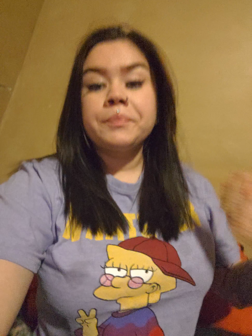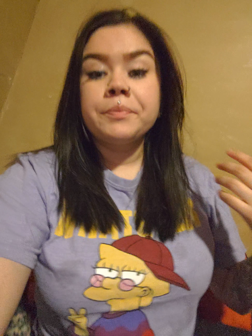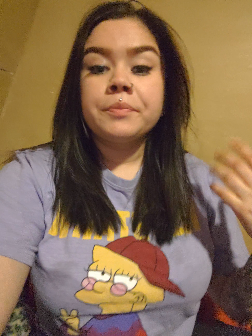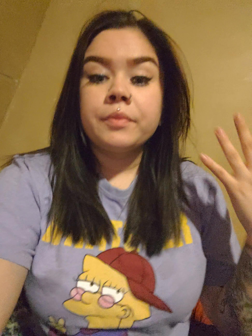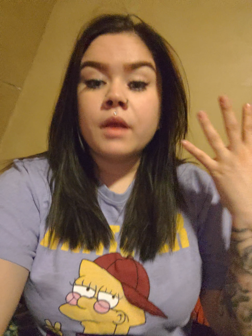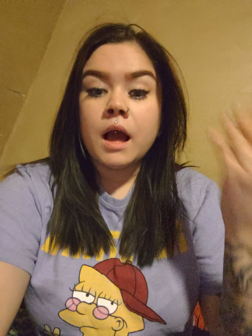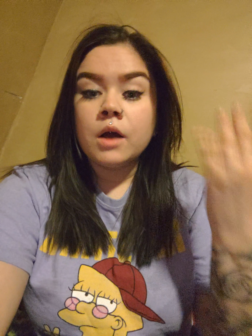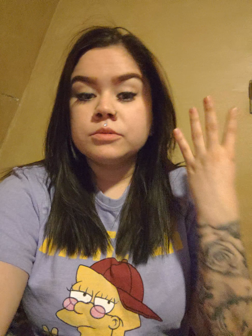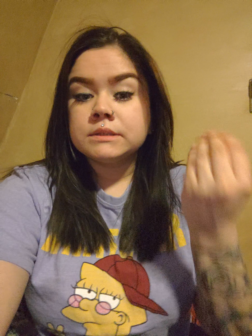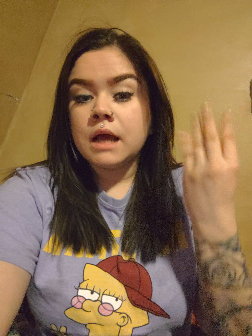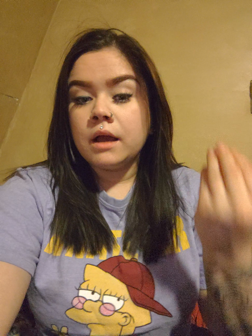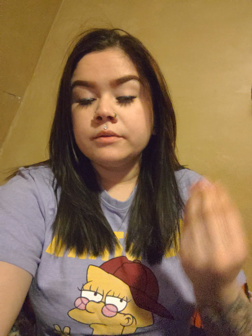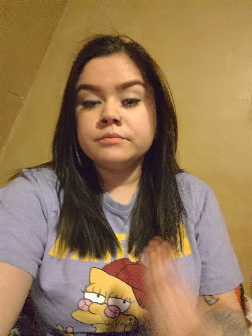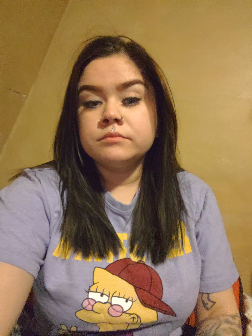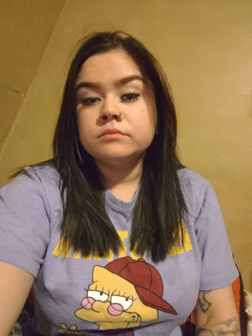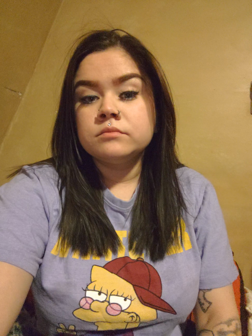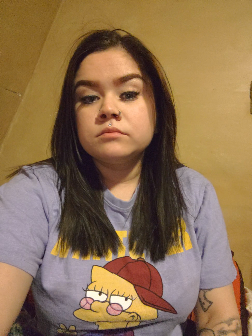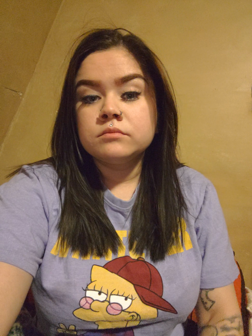outside